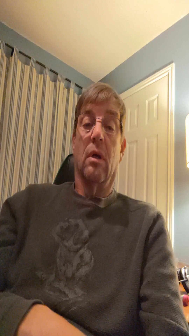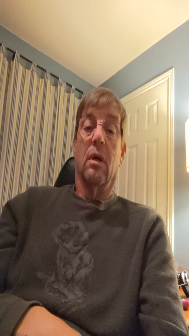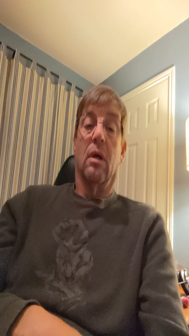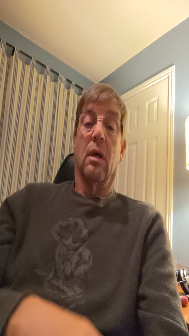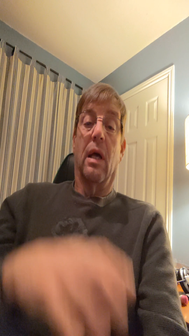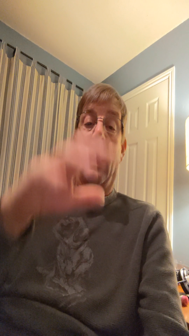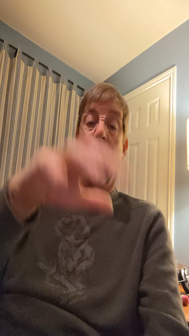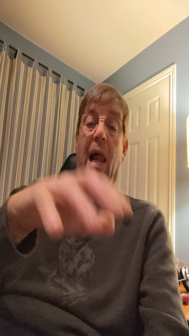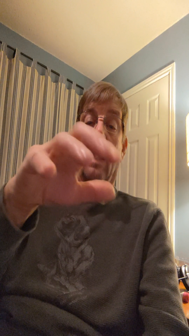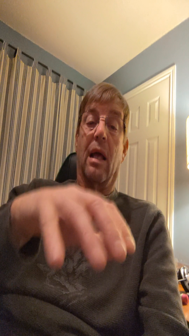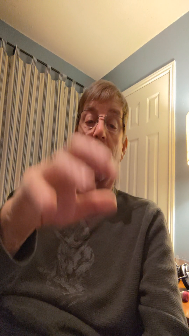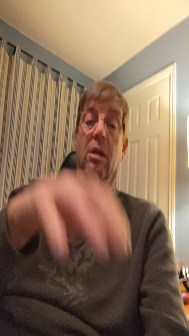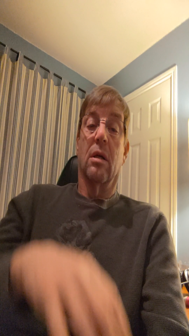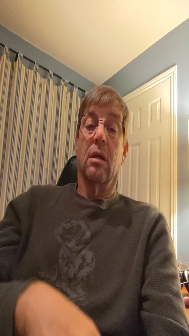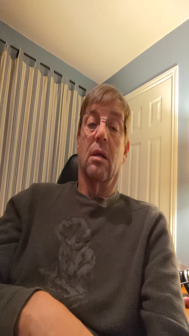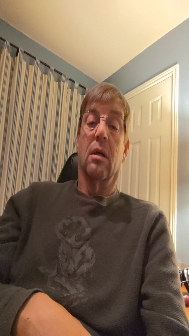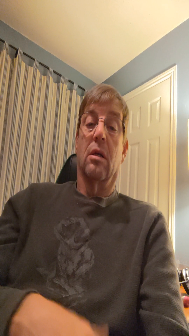alligator